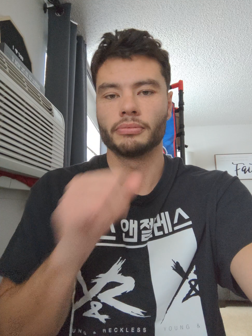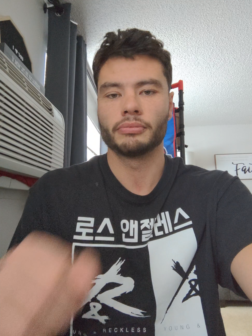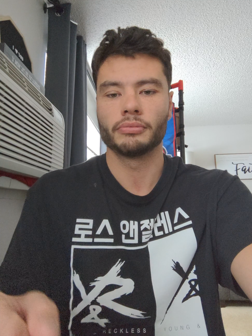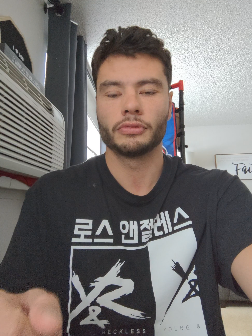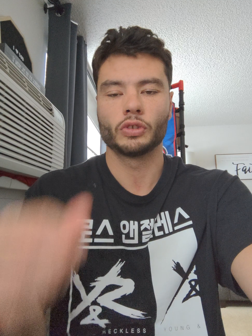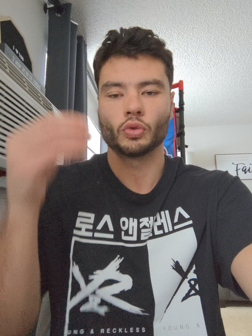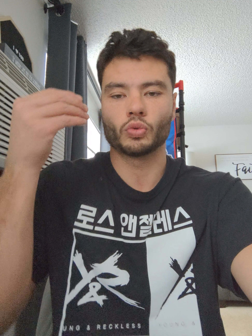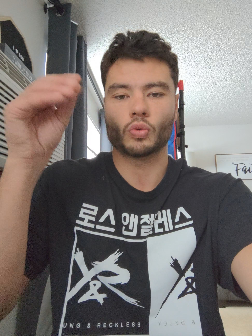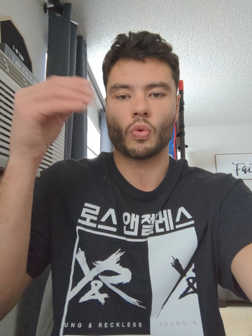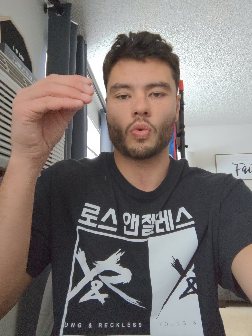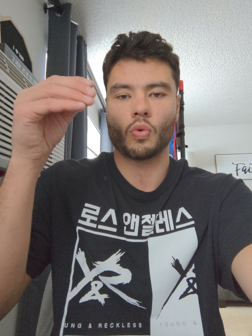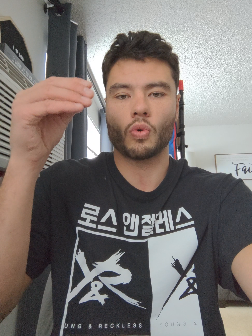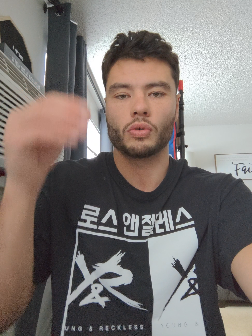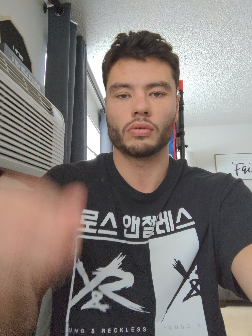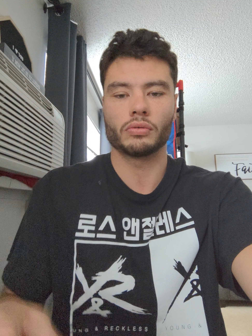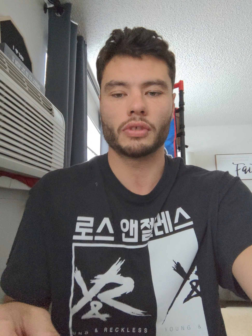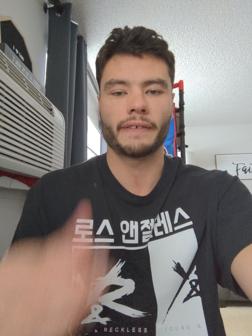store